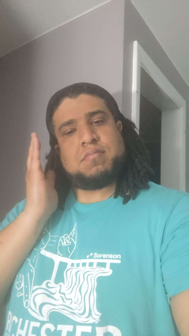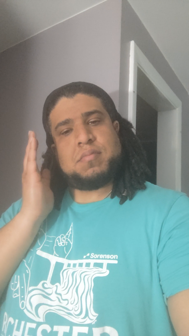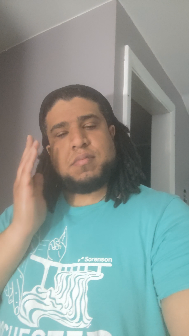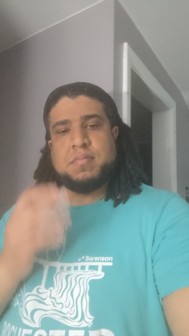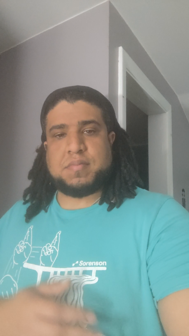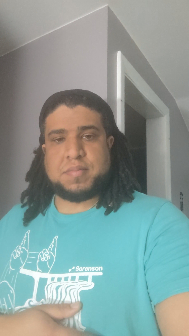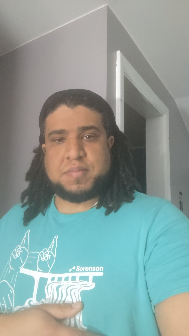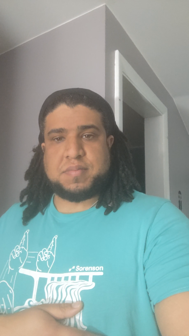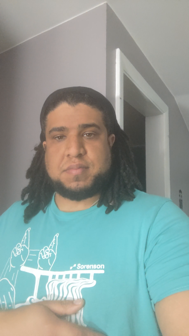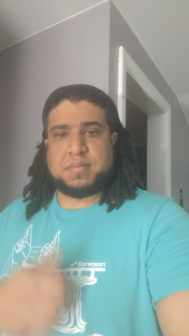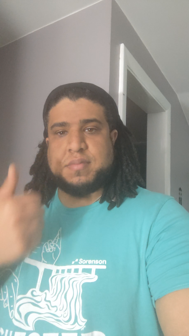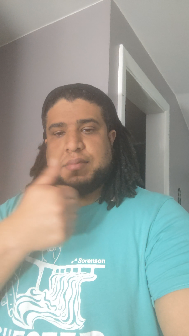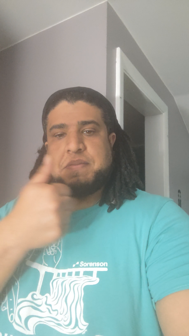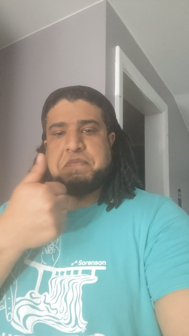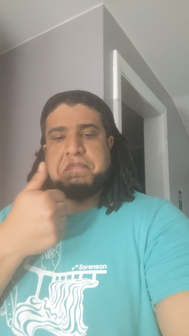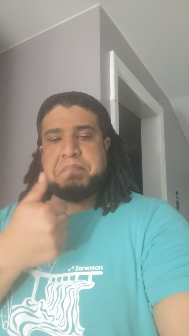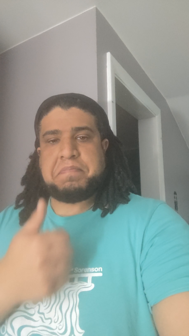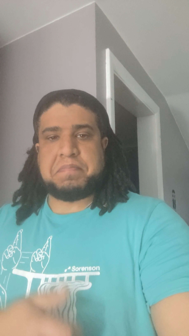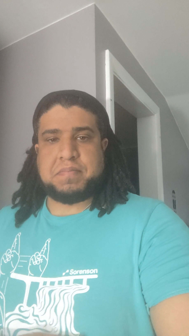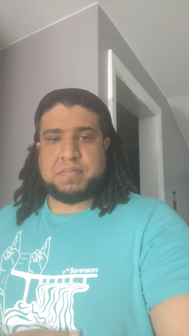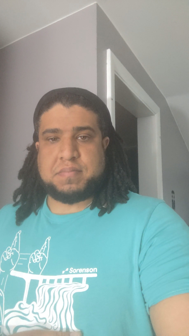game